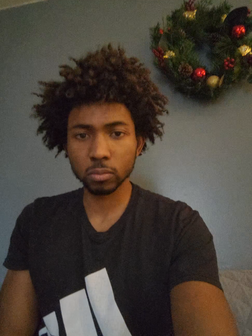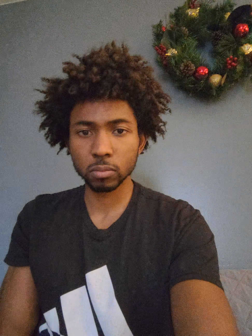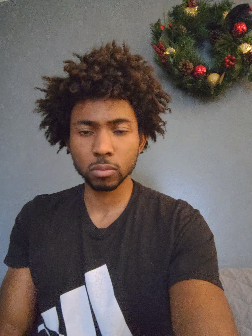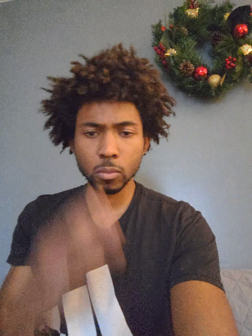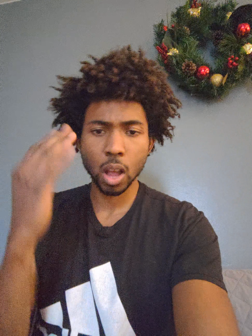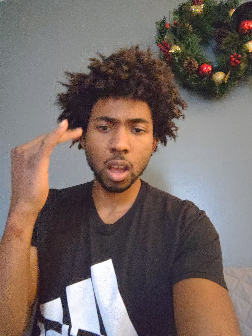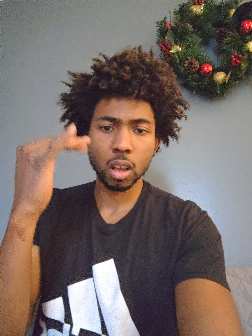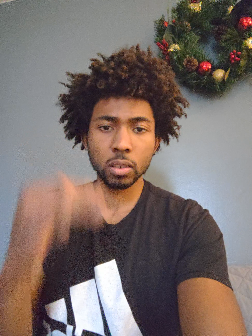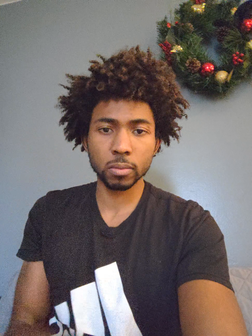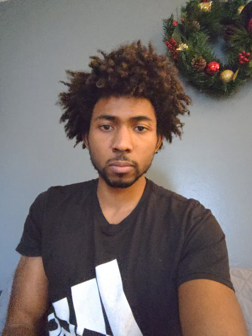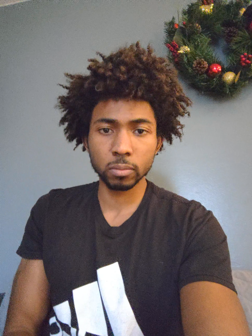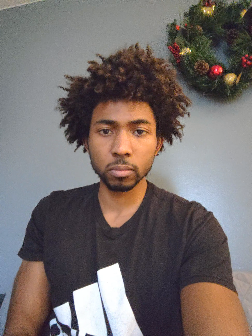why